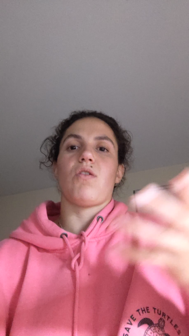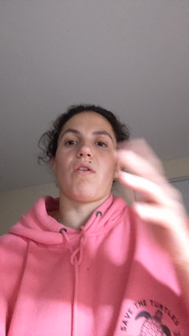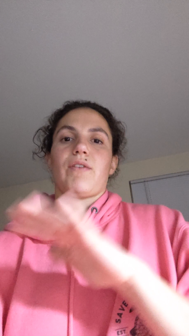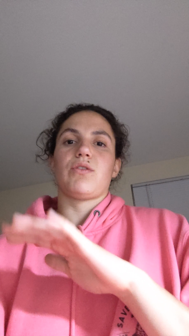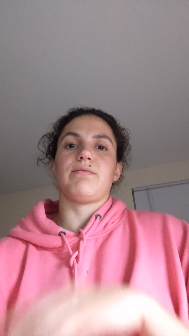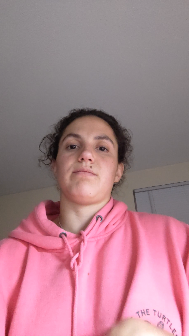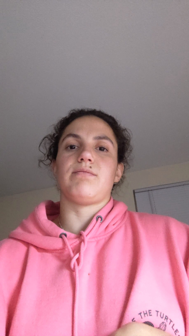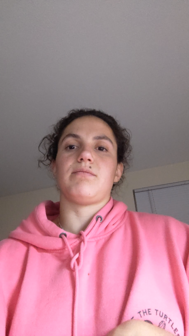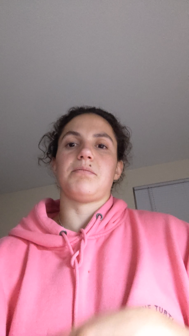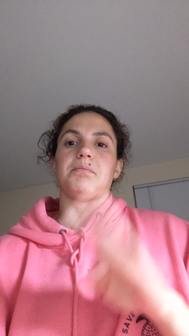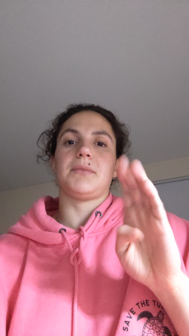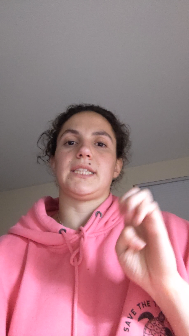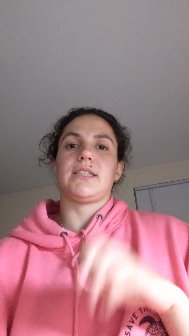be